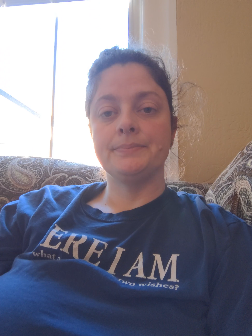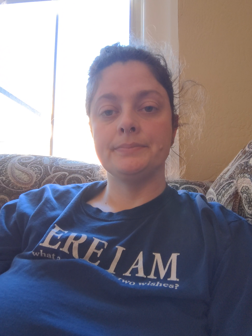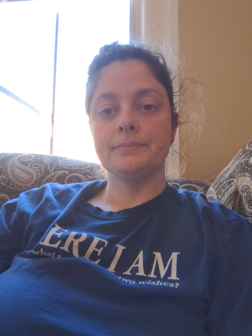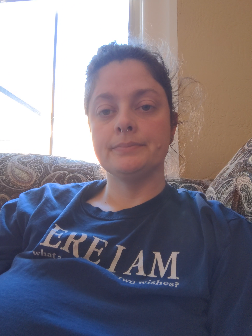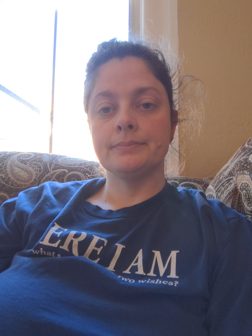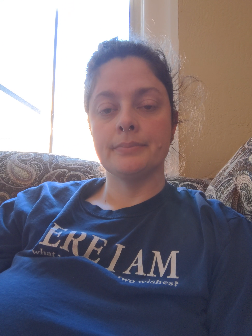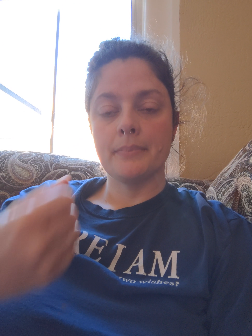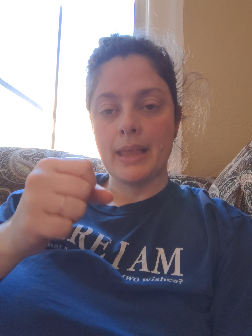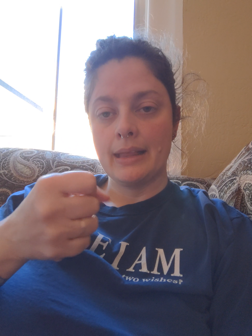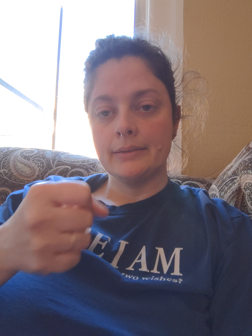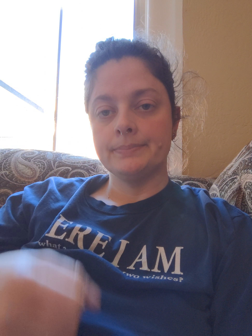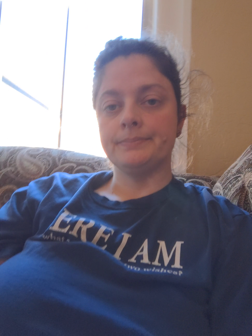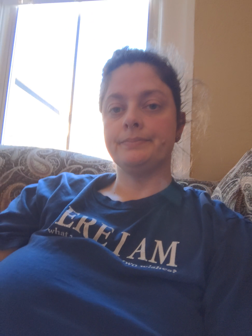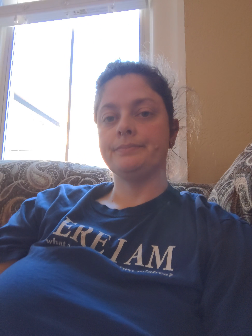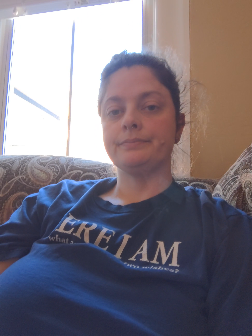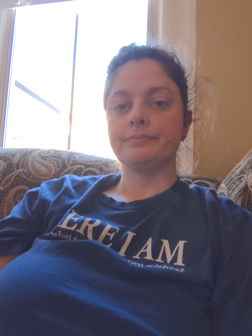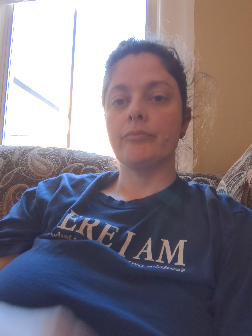make